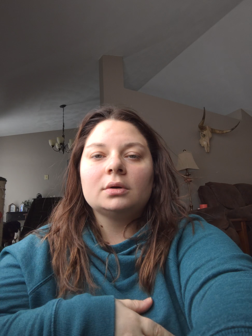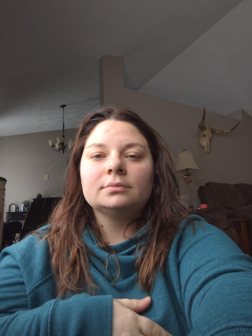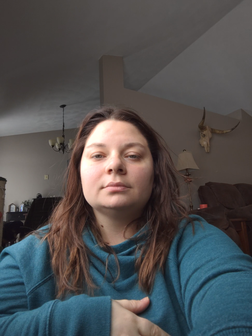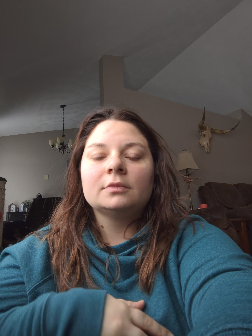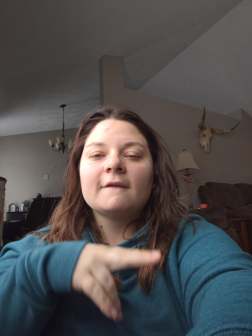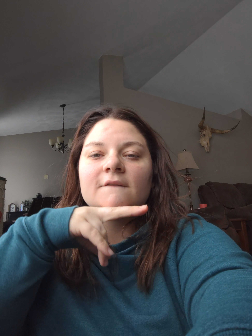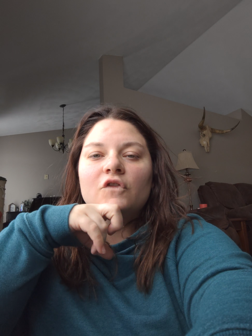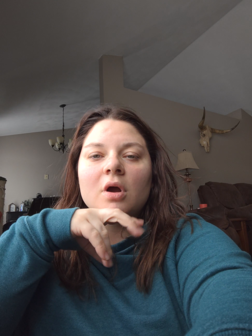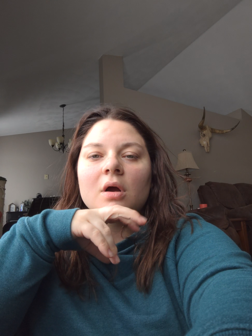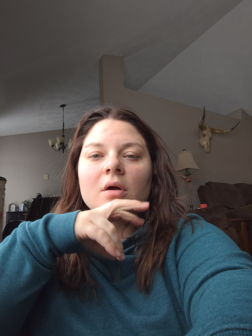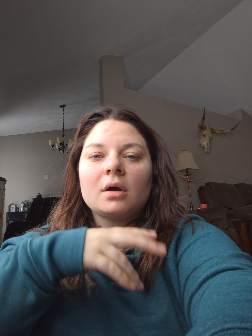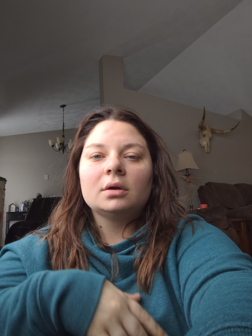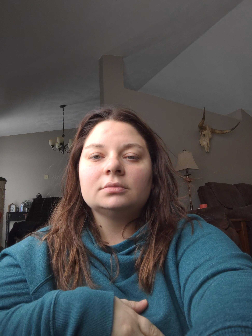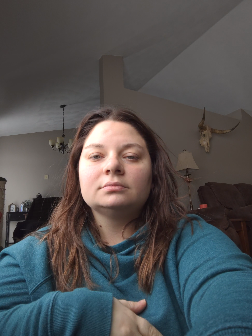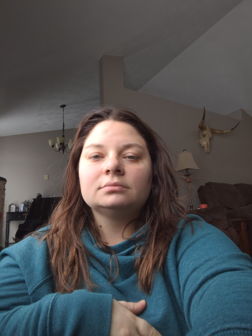frog